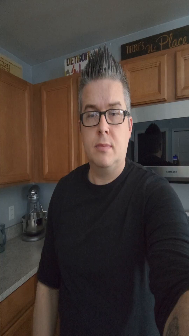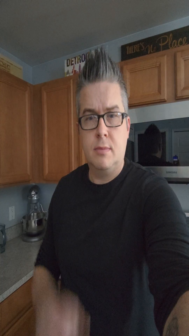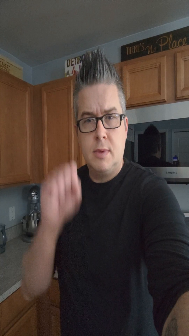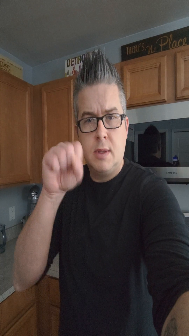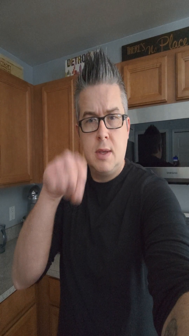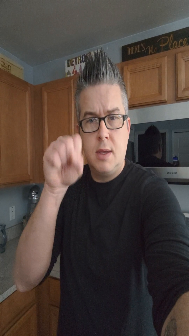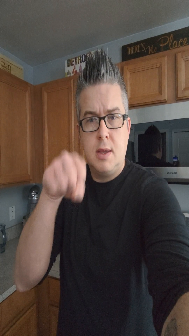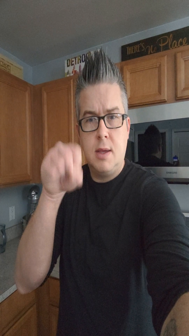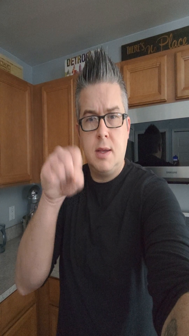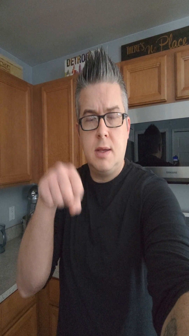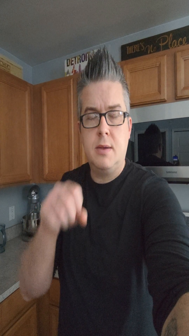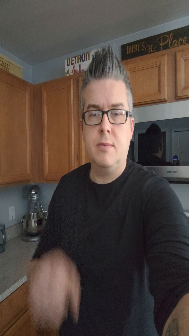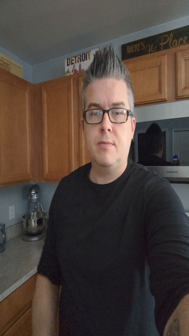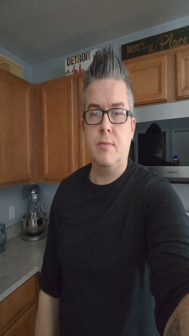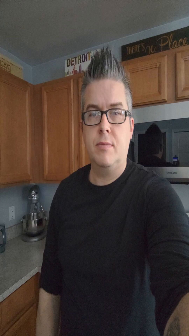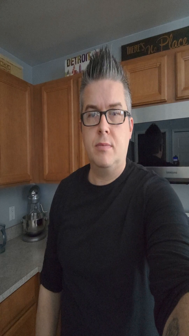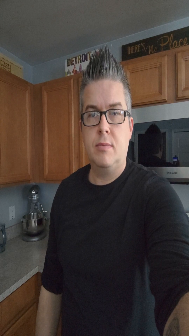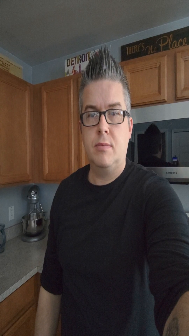yes